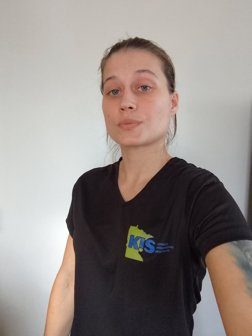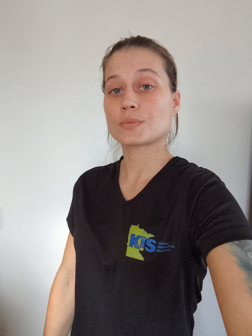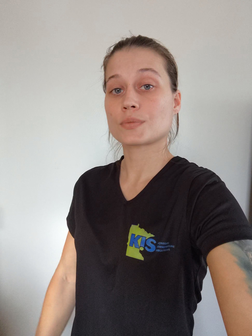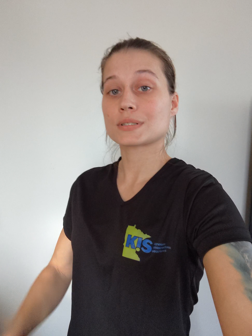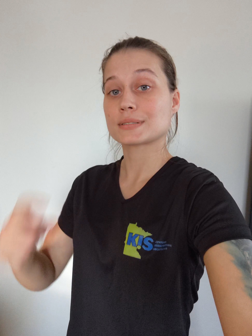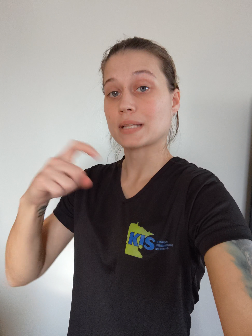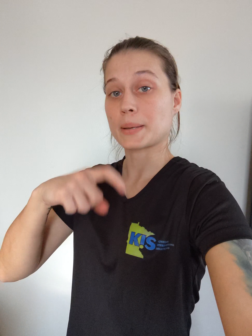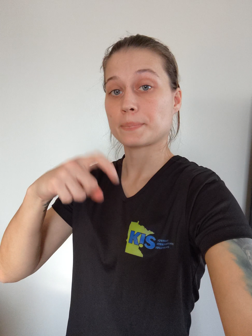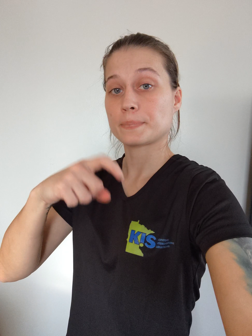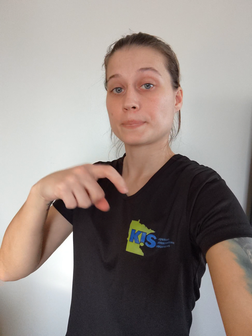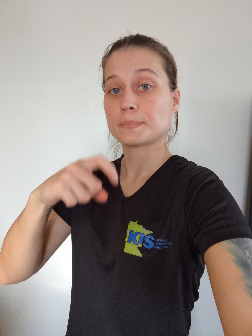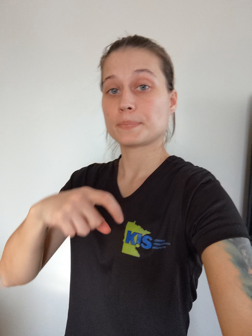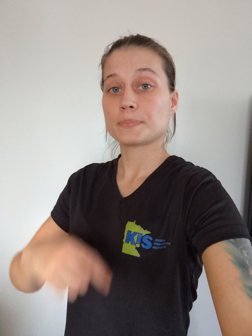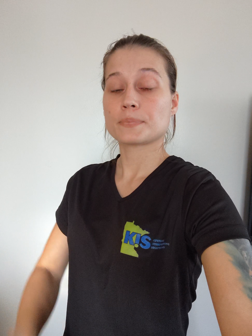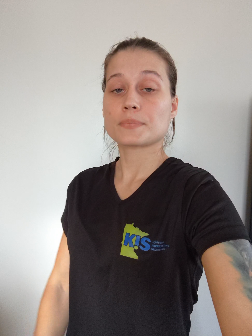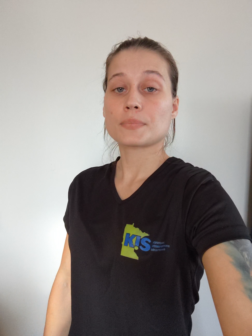time